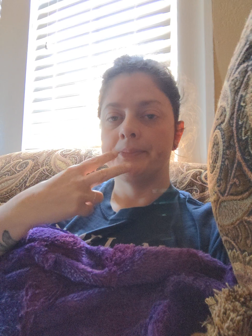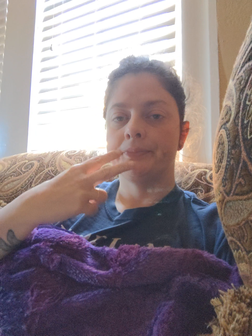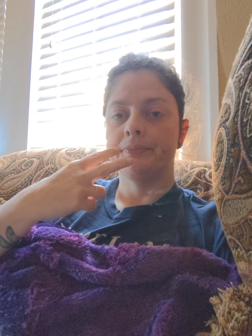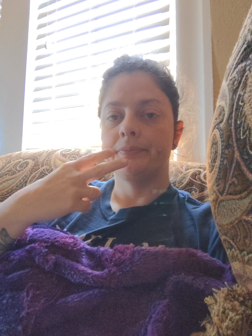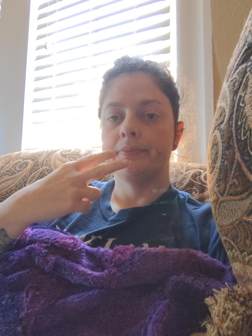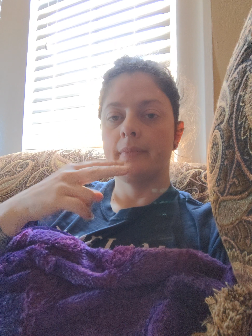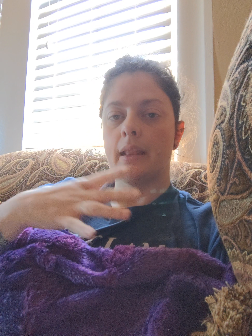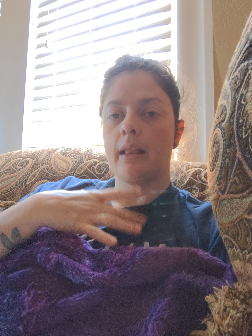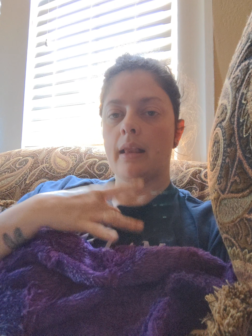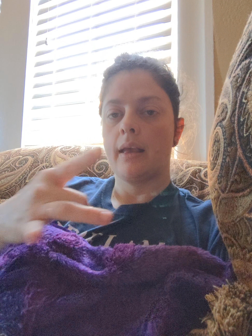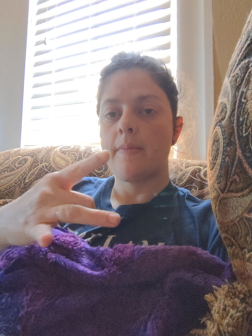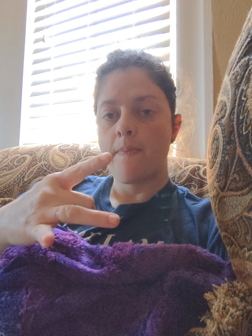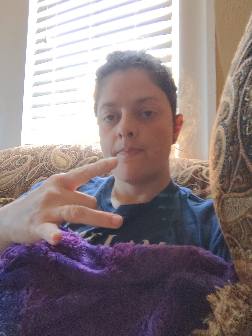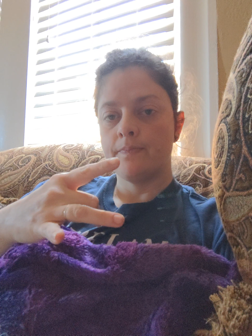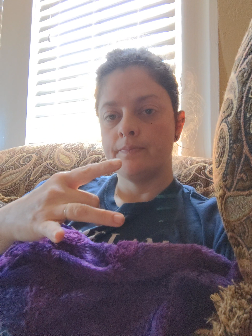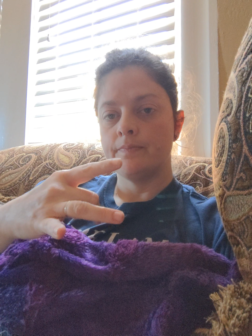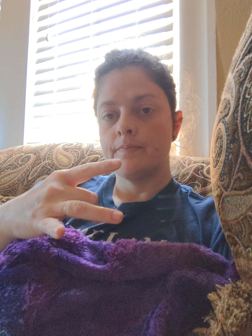like